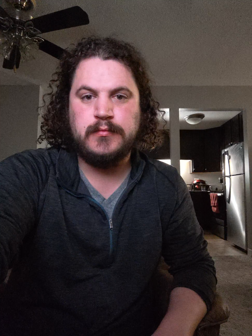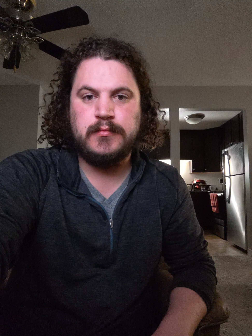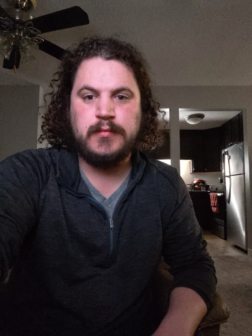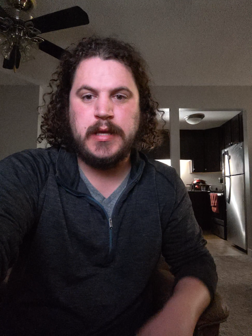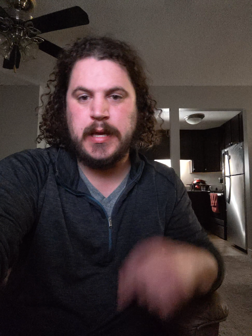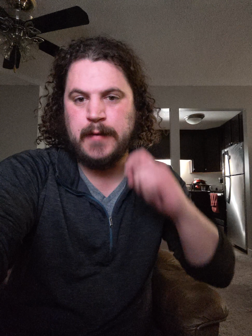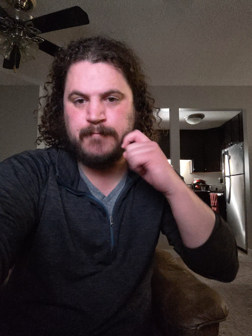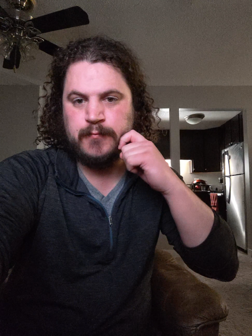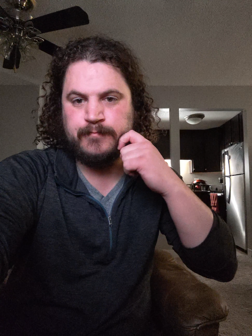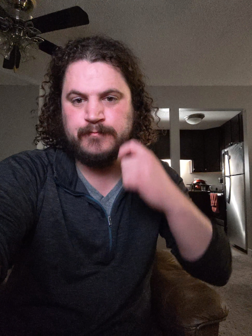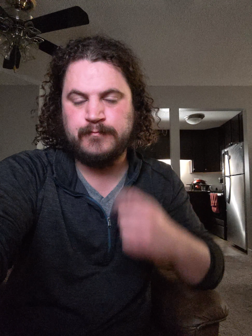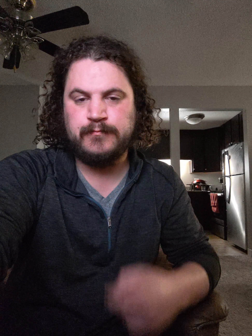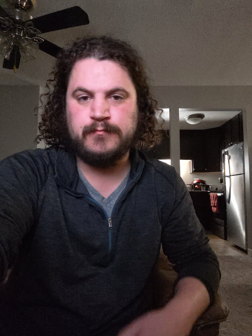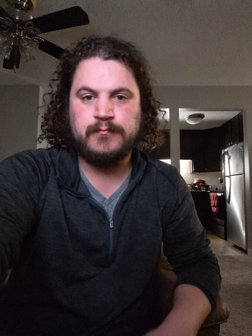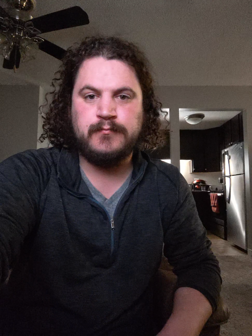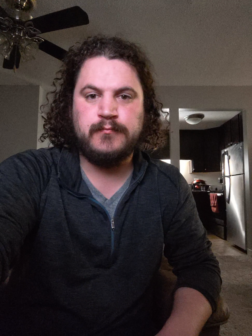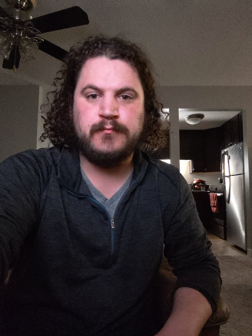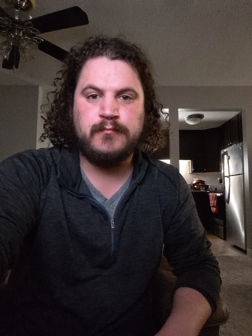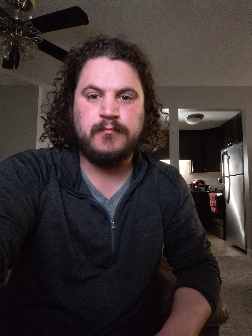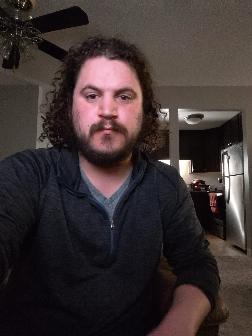apple